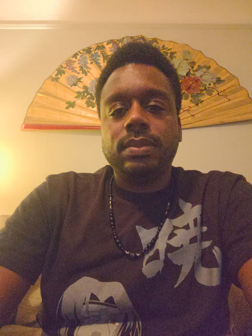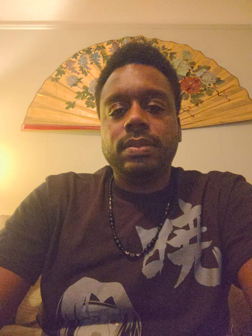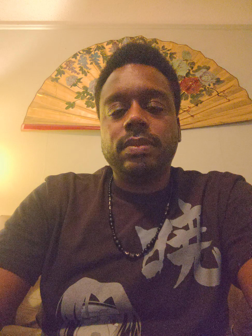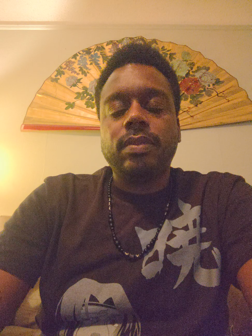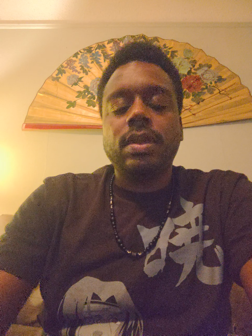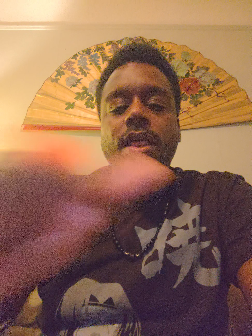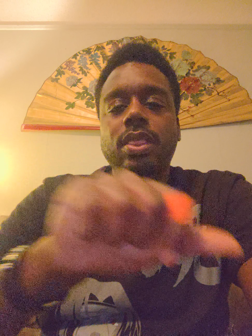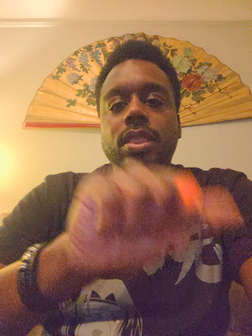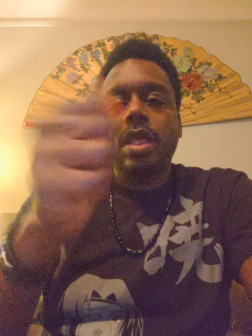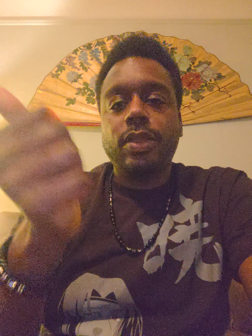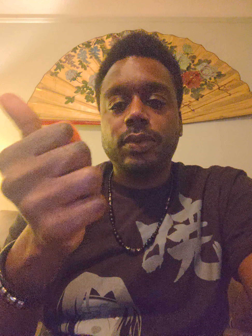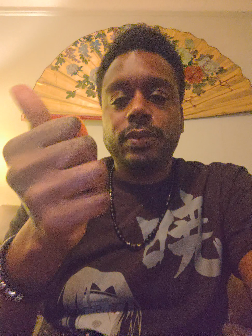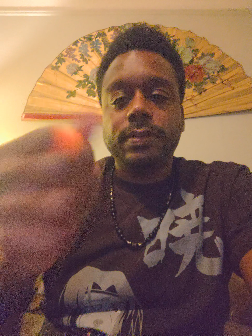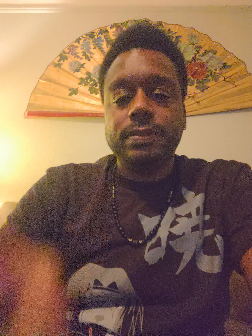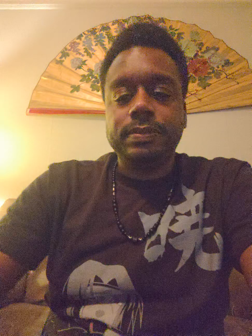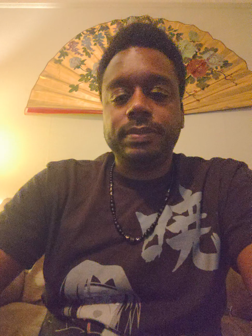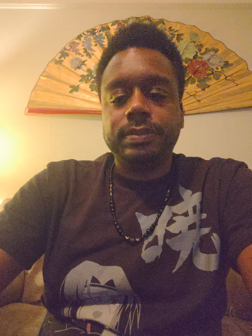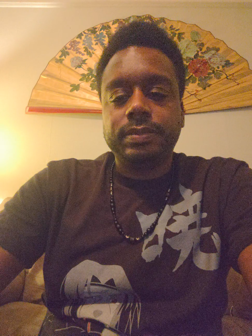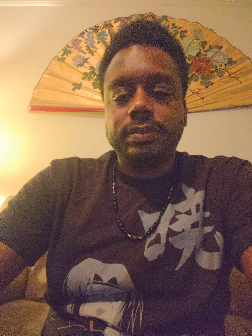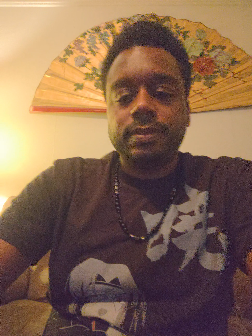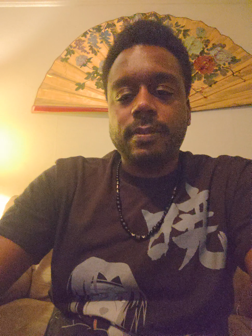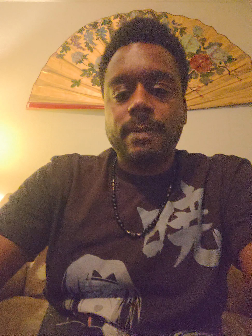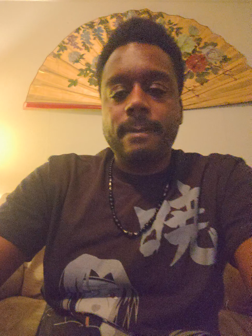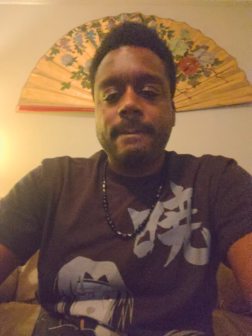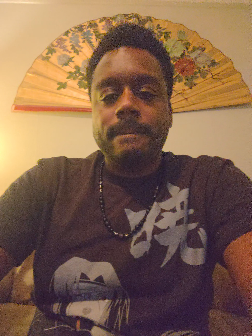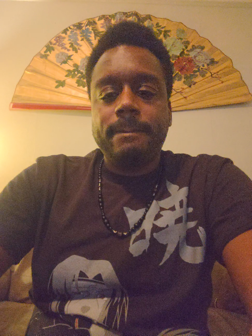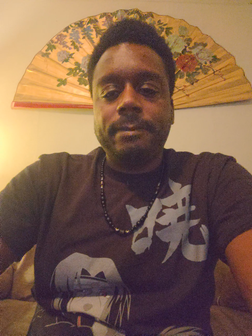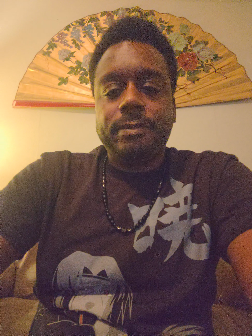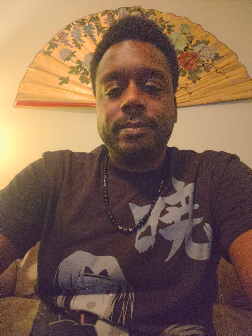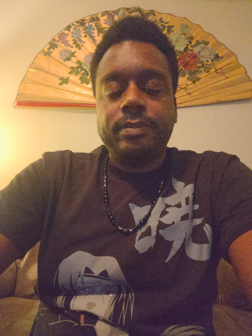another